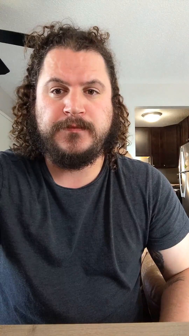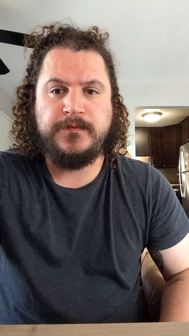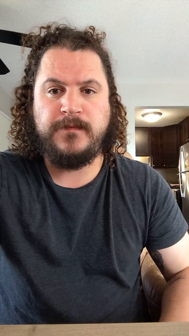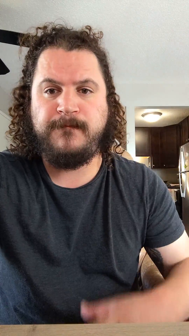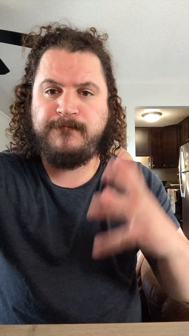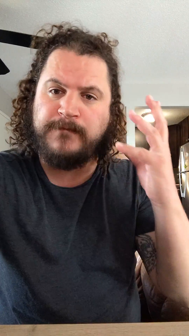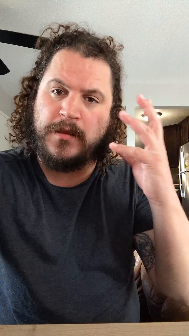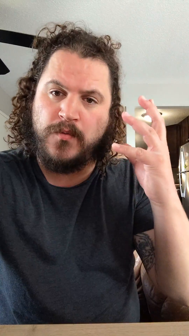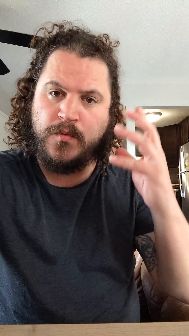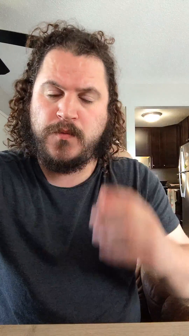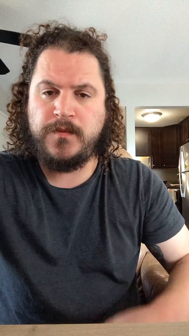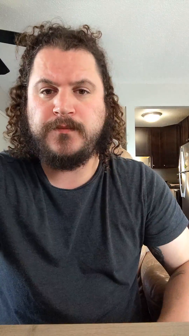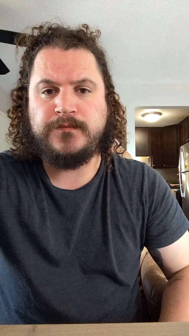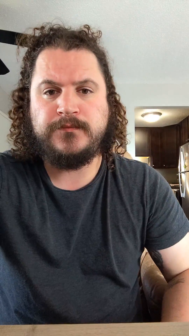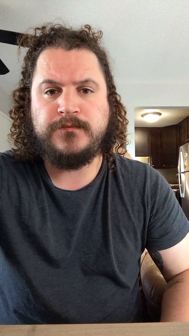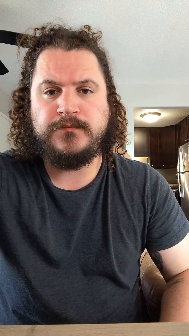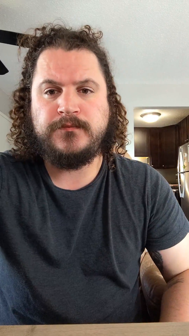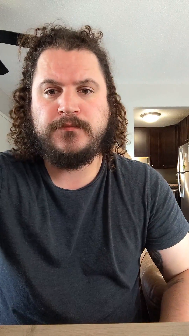pillow